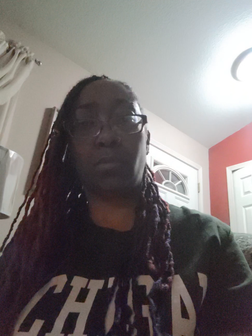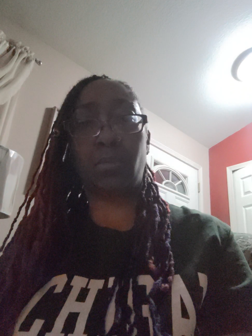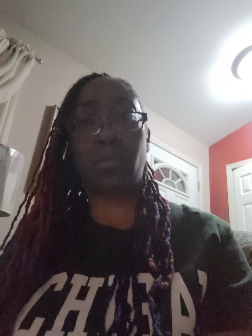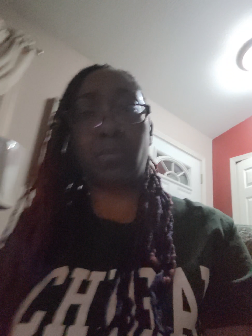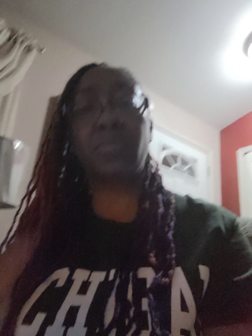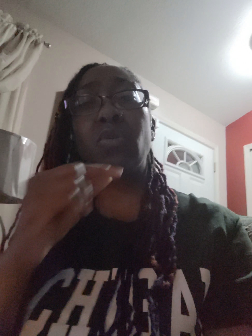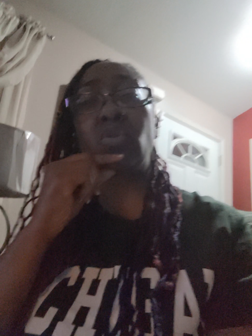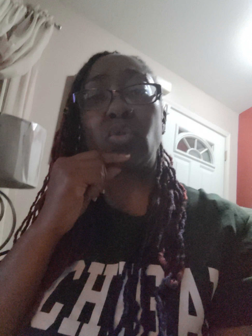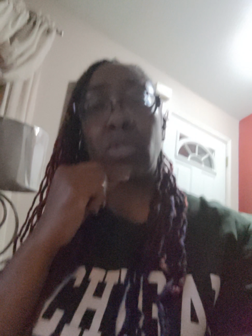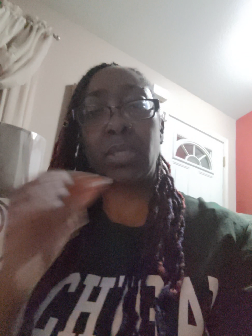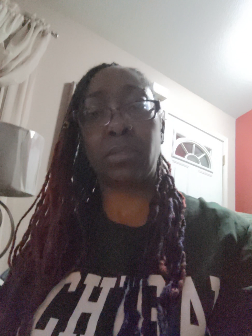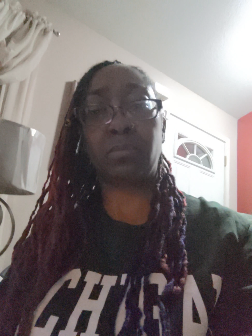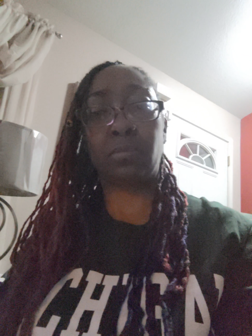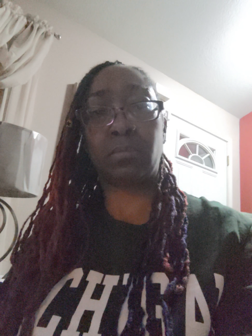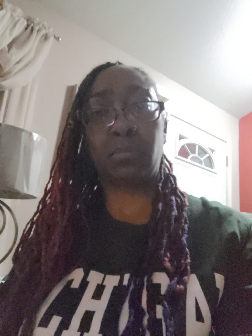chin